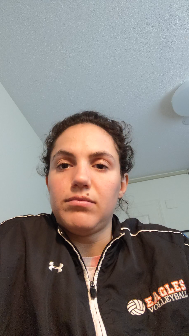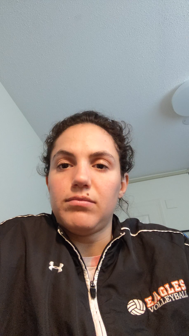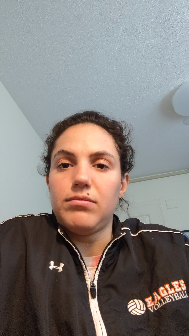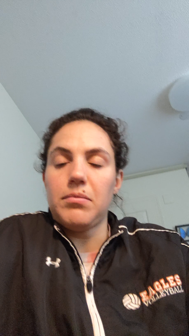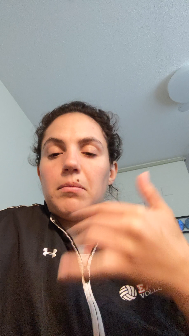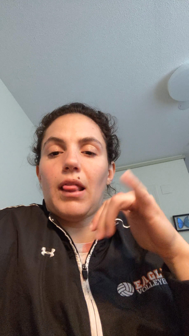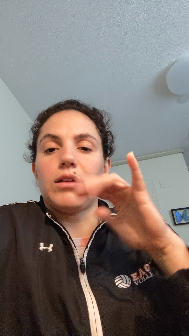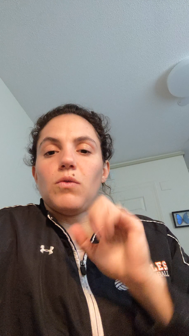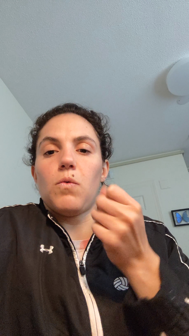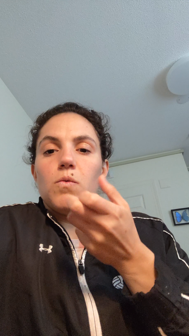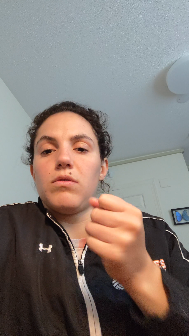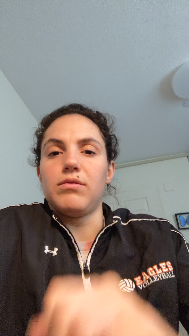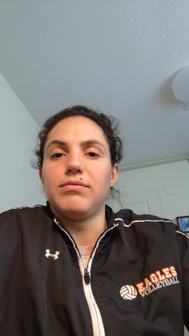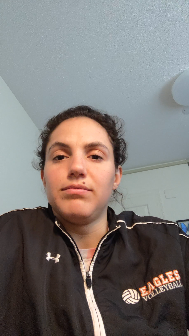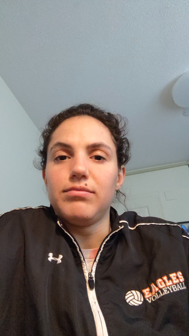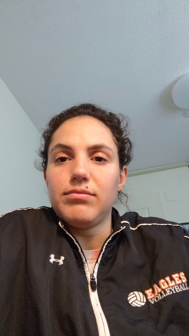play dough